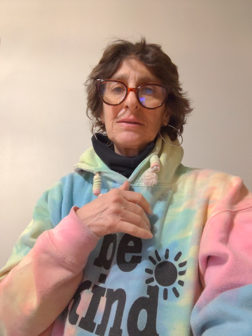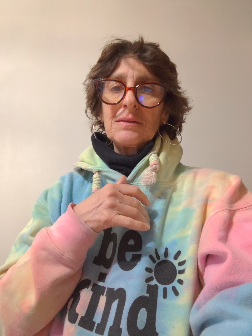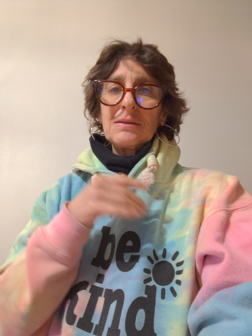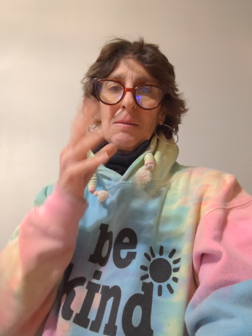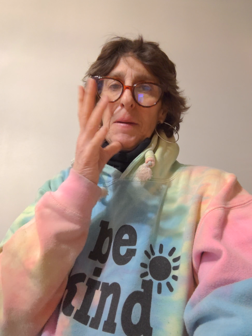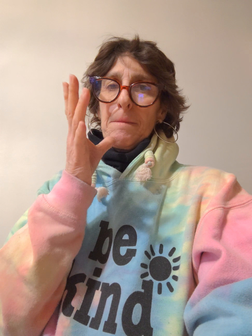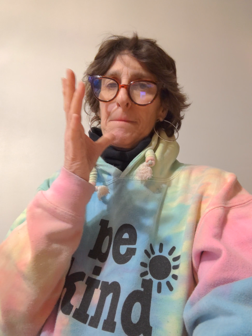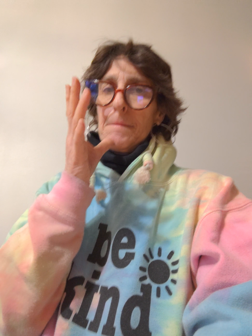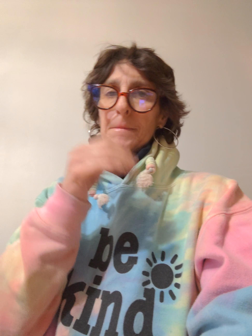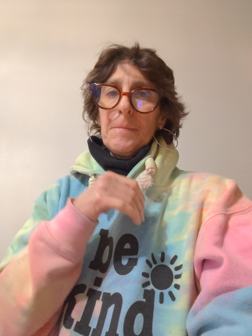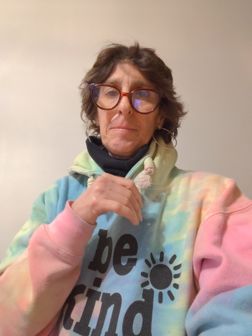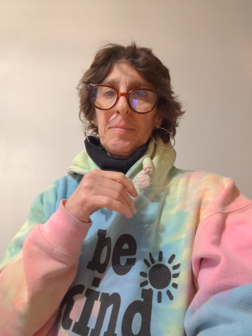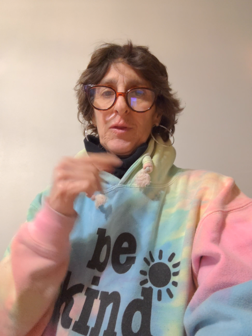mom